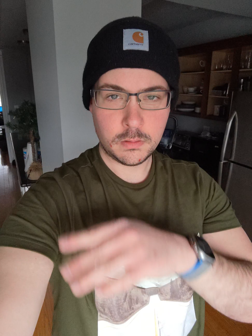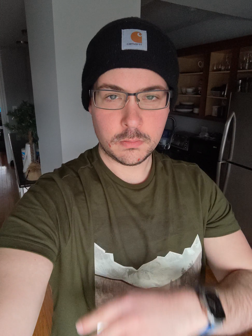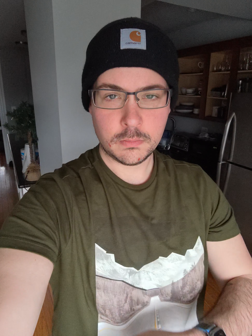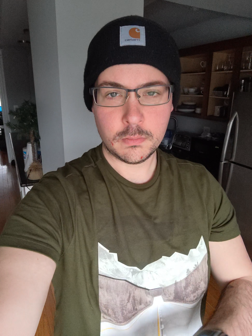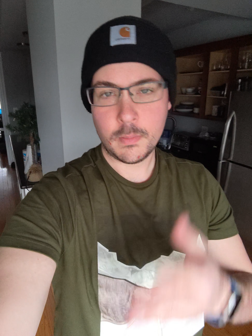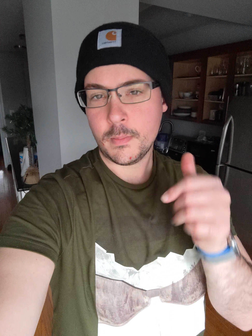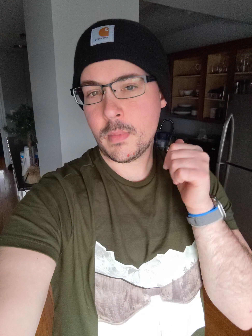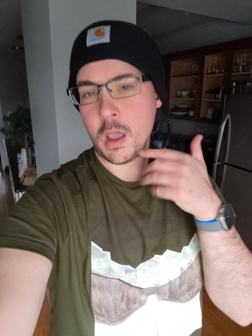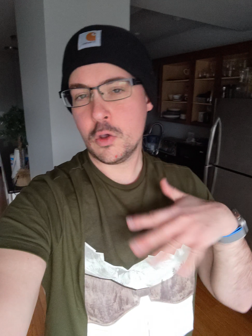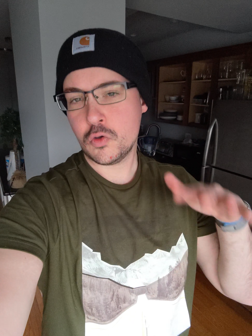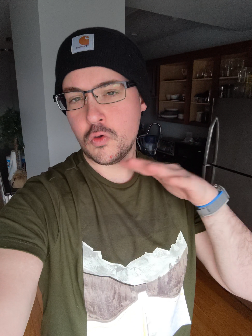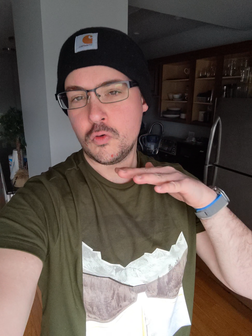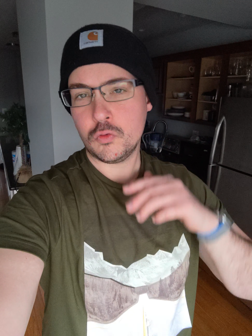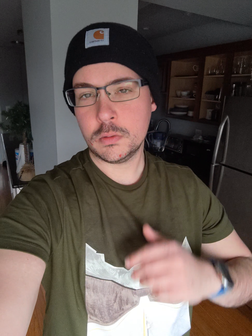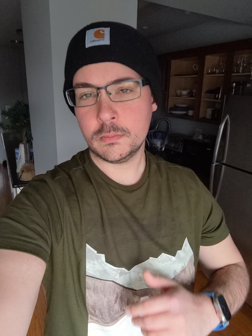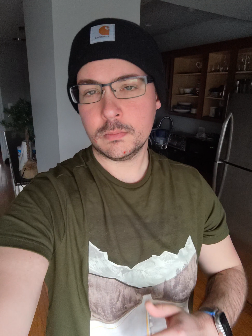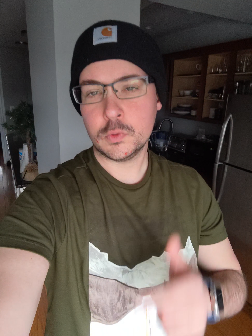backyard